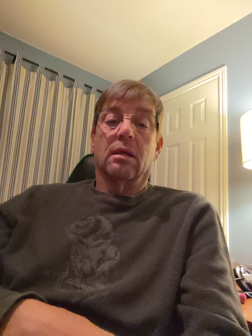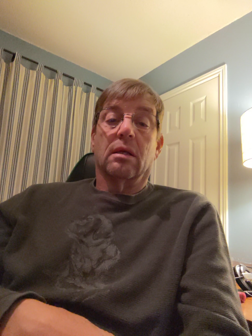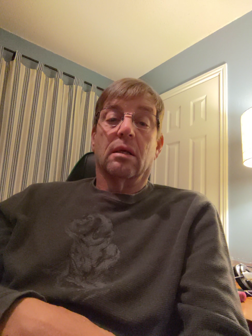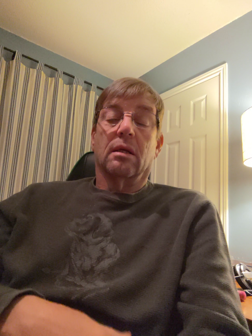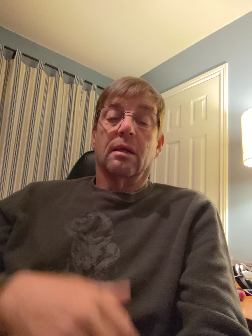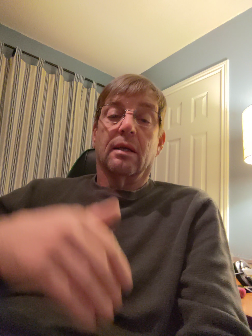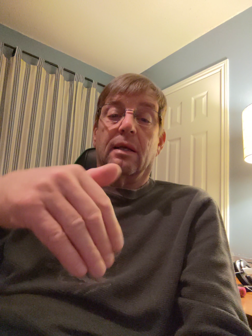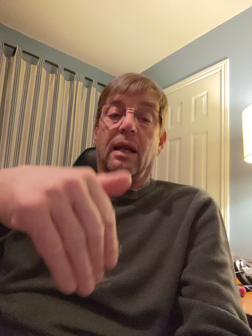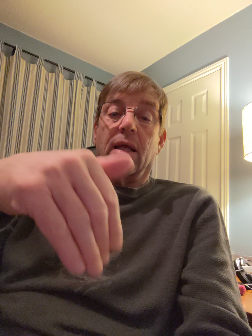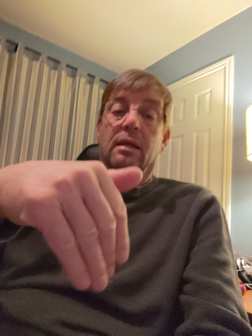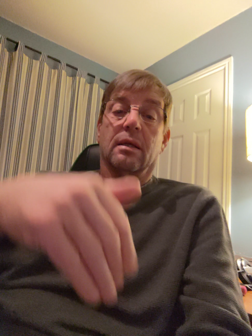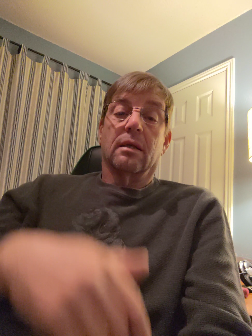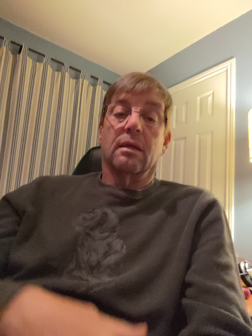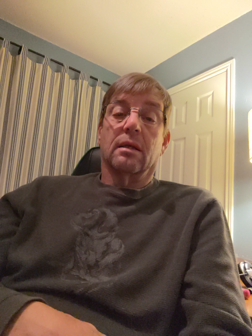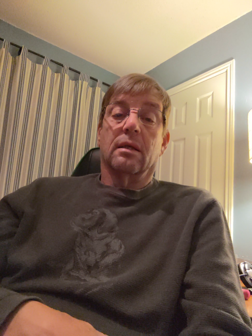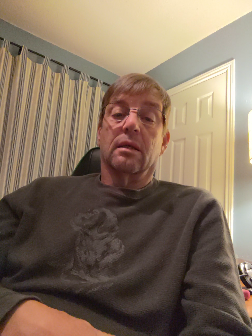night